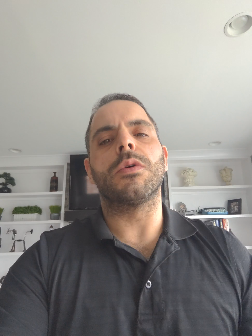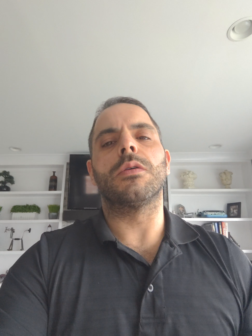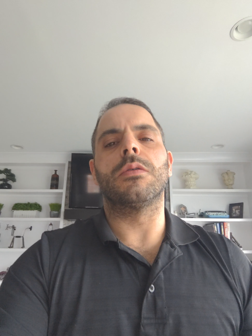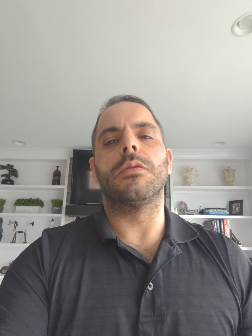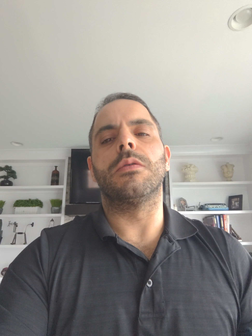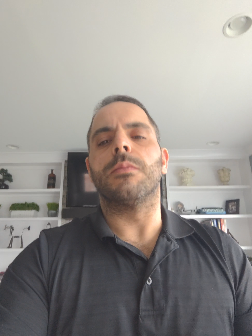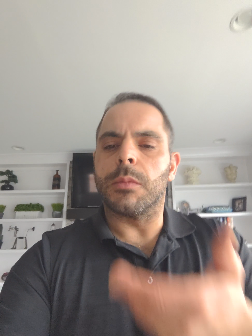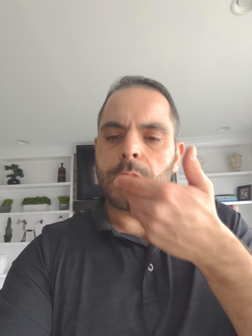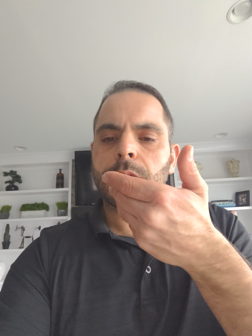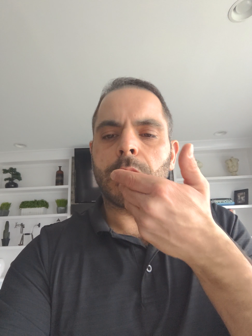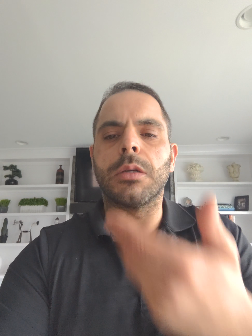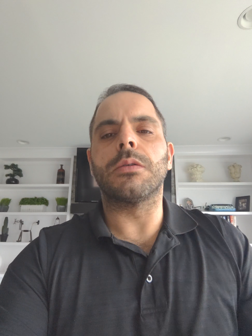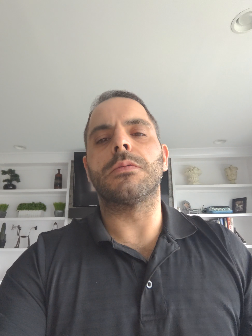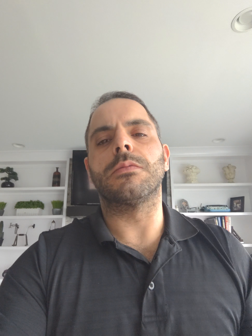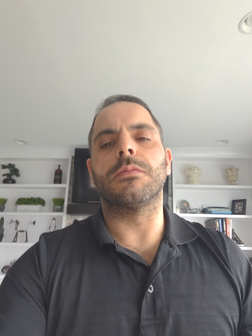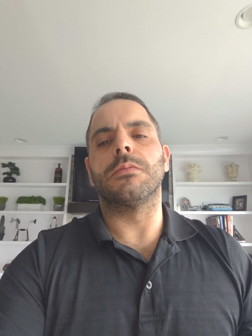pizza